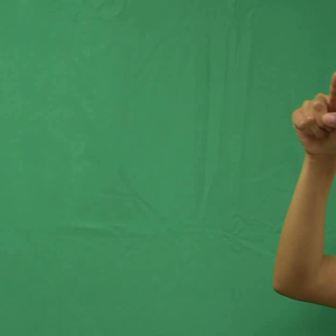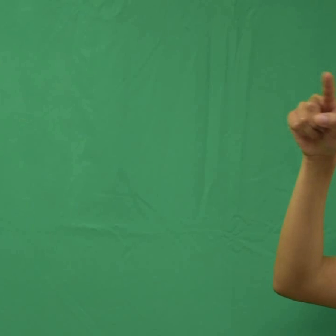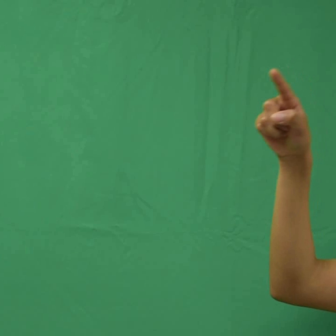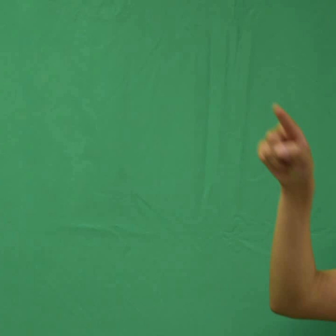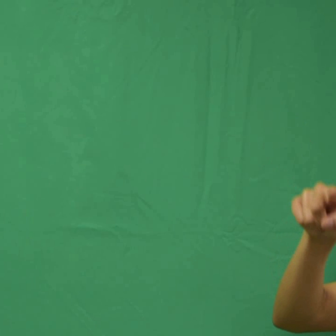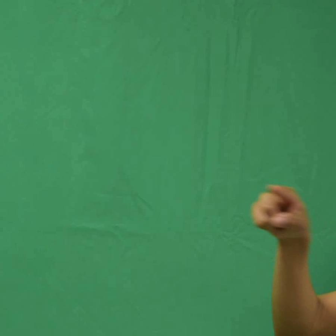Z